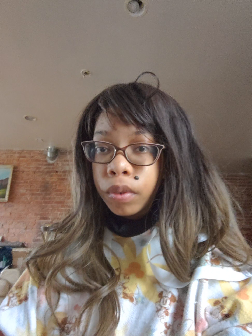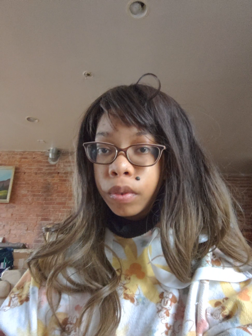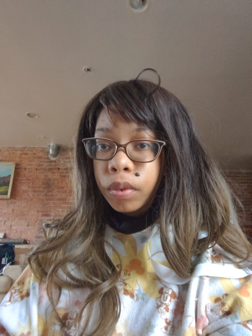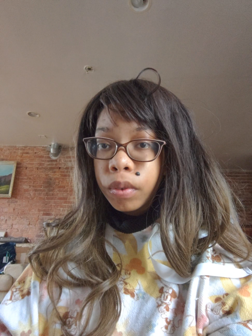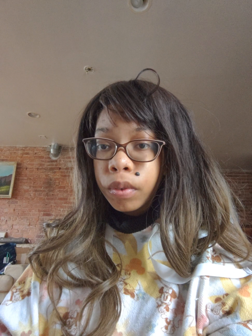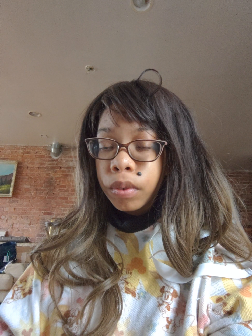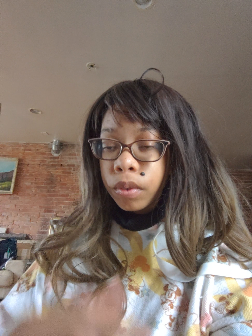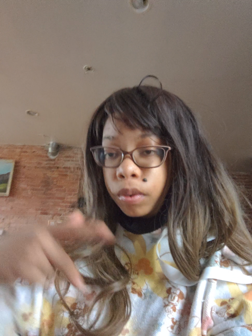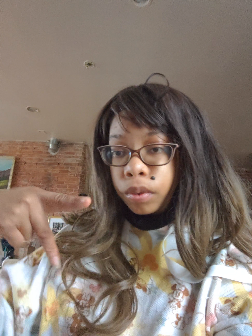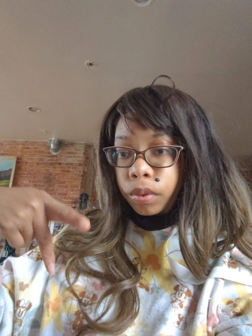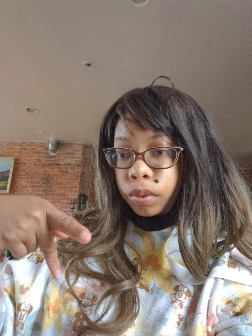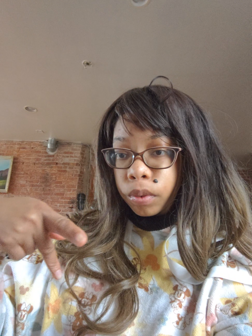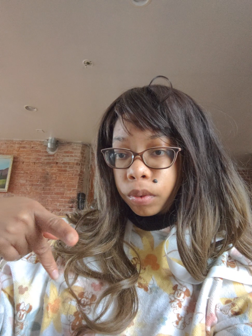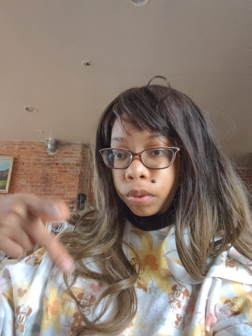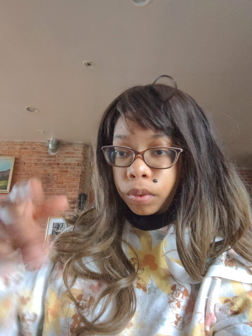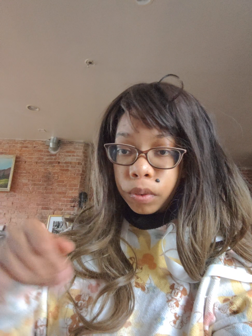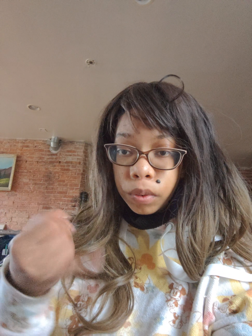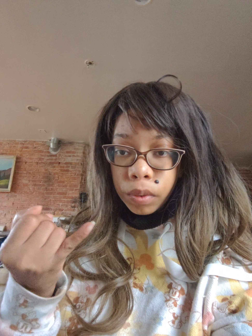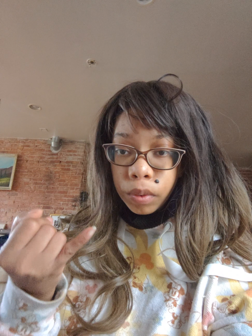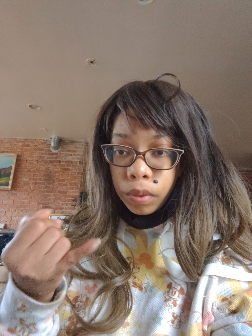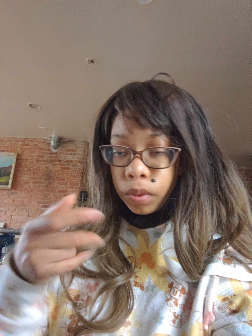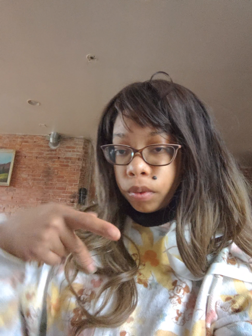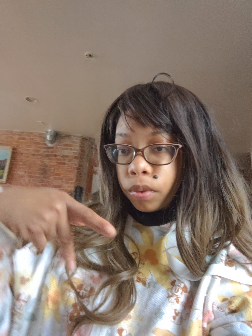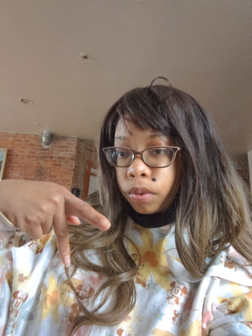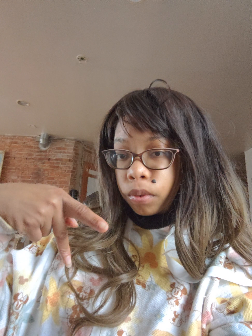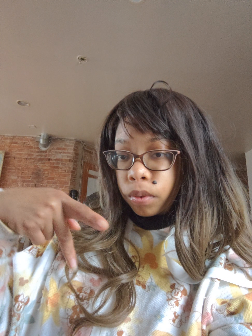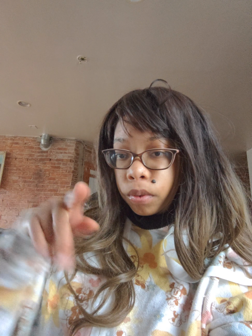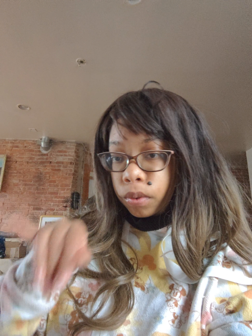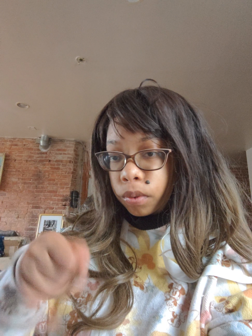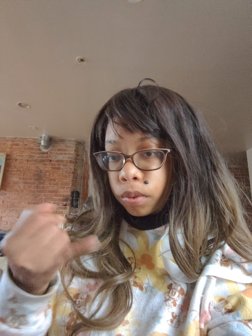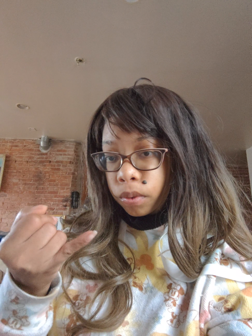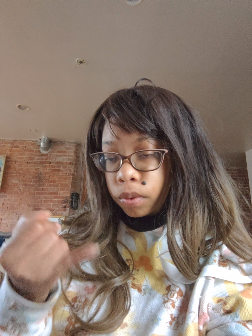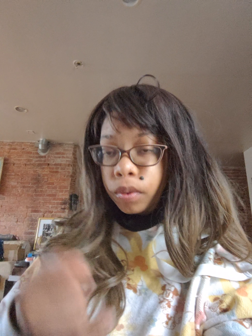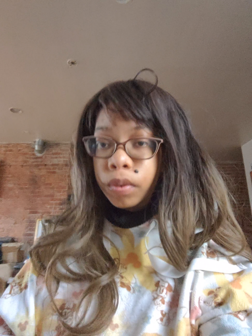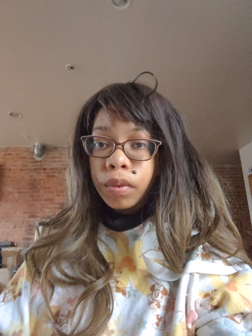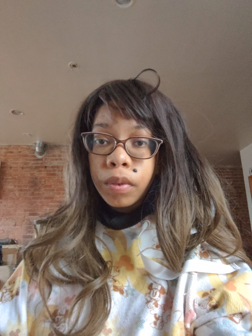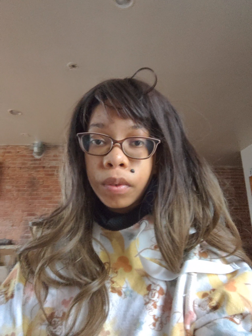pajamas